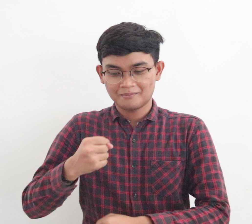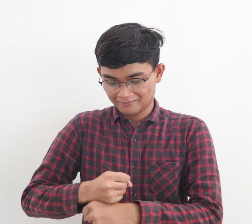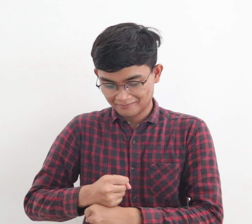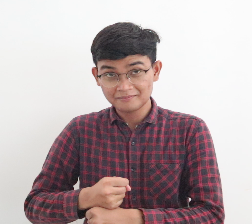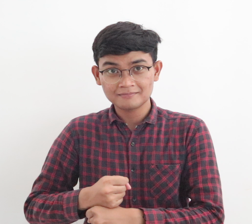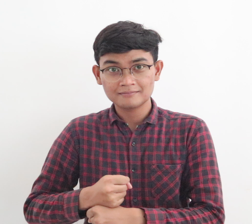G